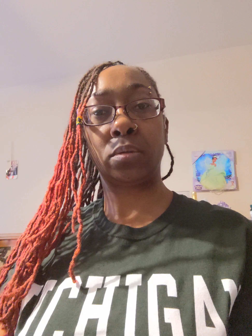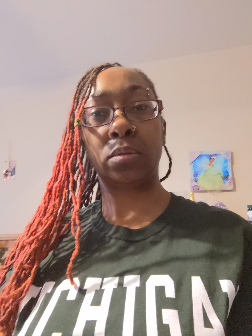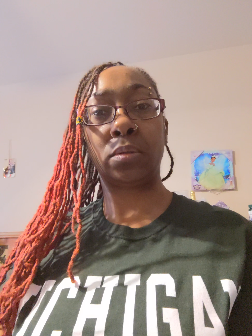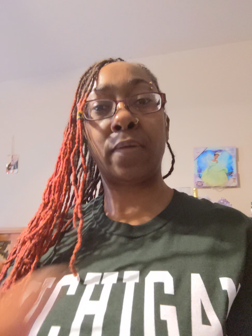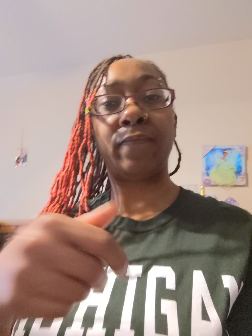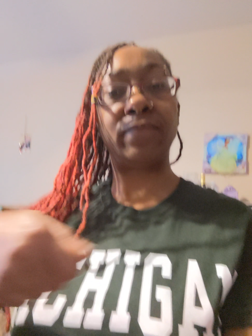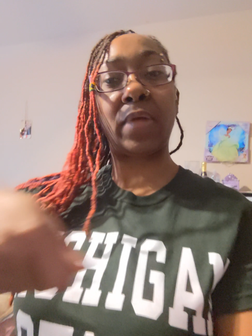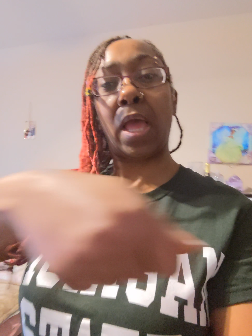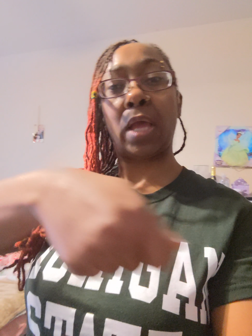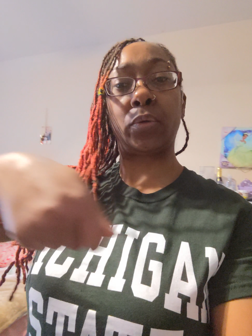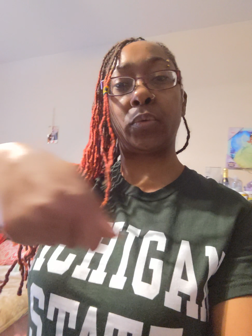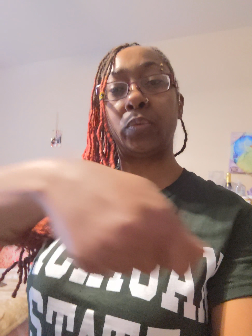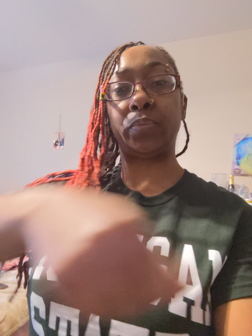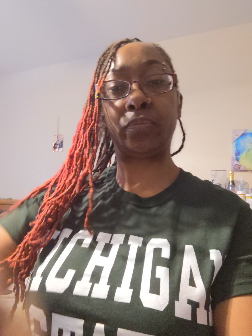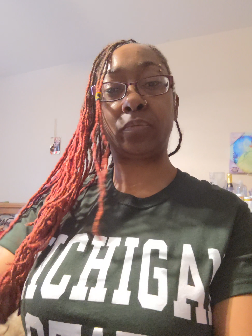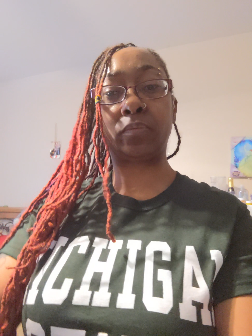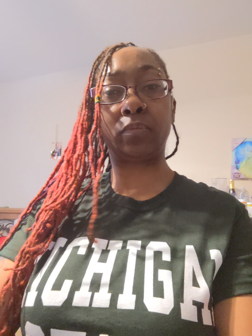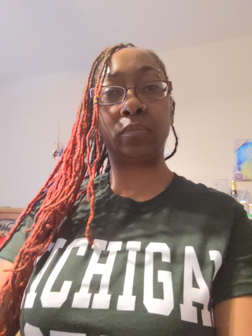vacuum